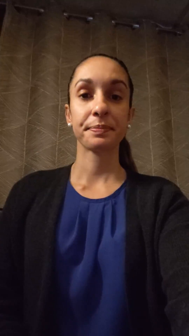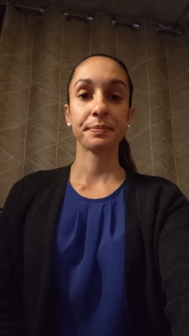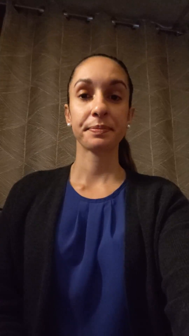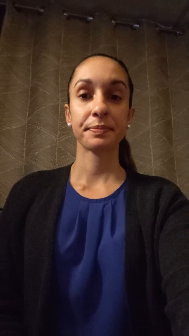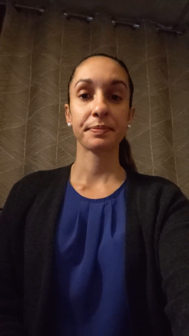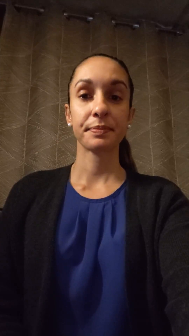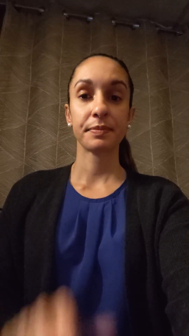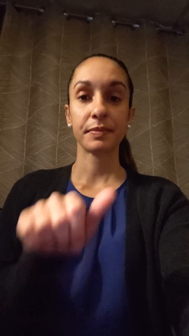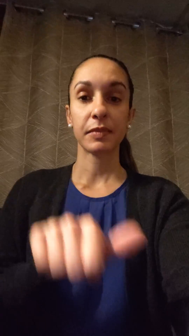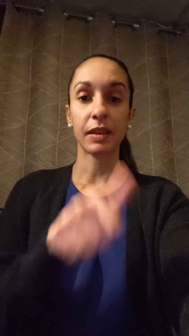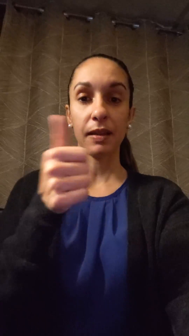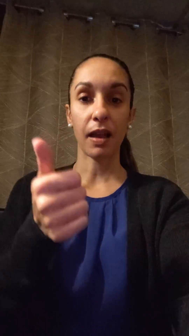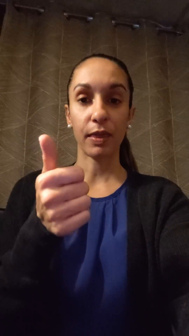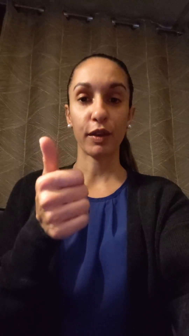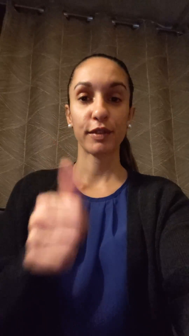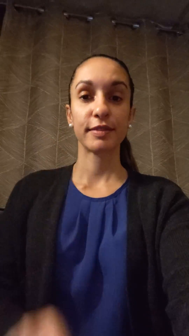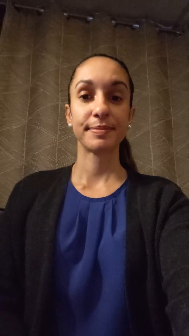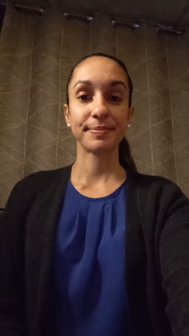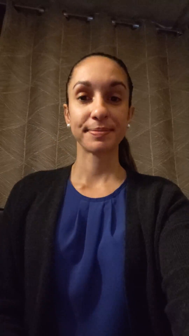other